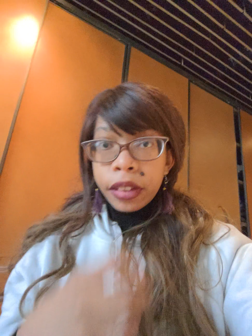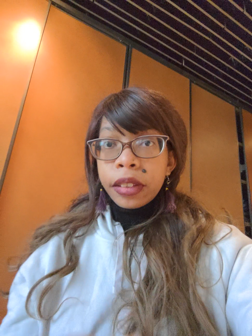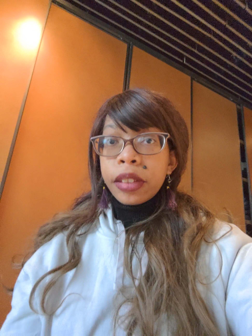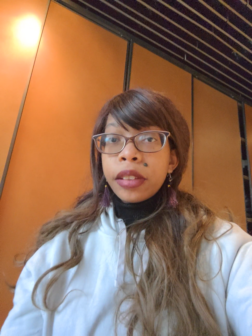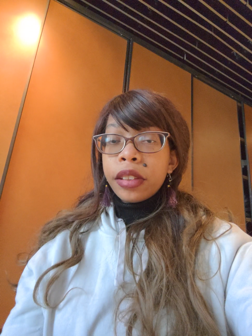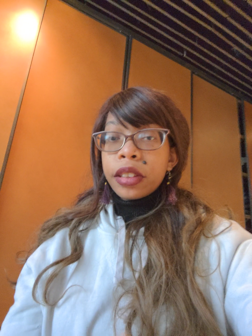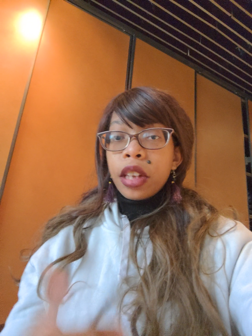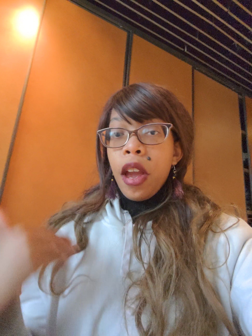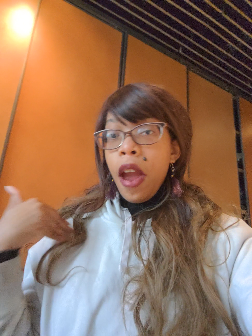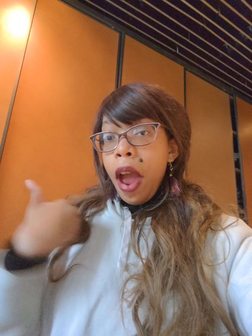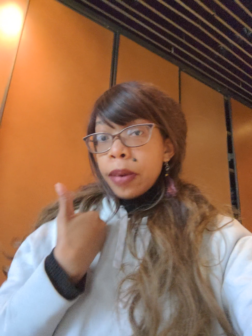animal